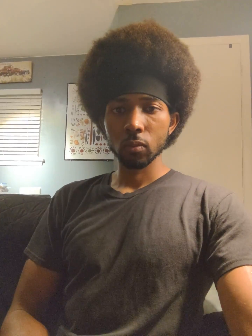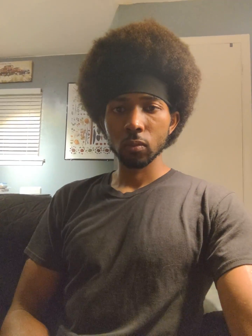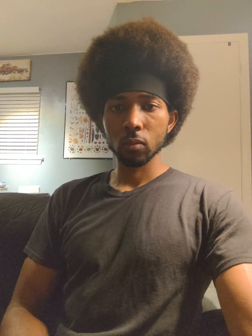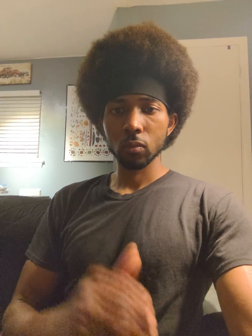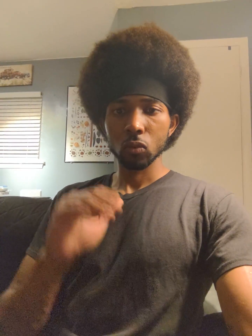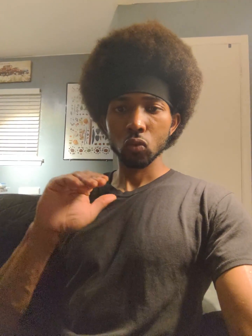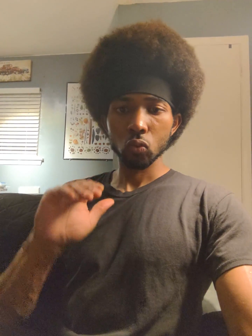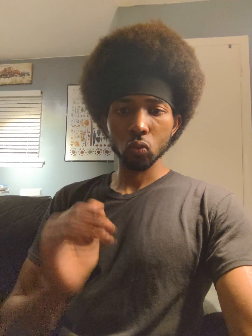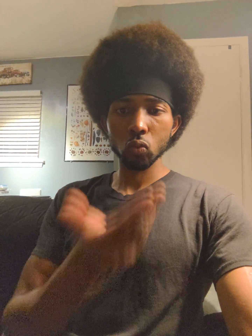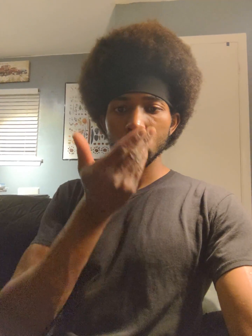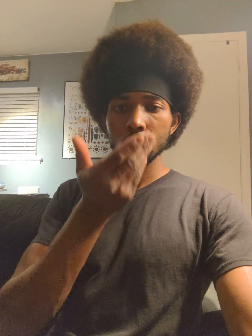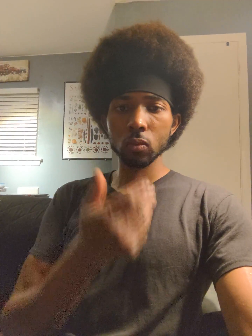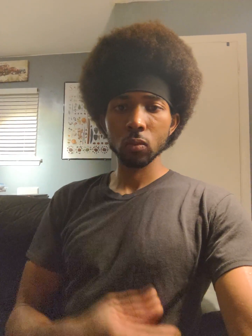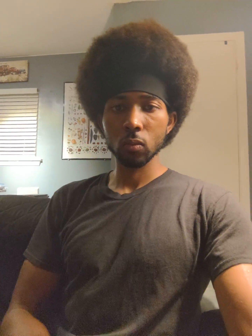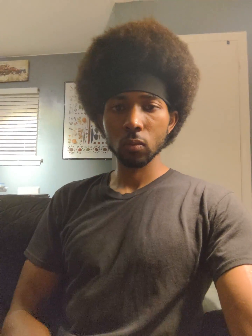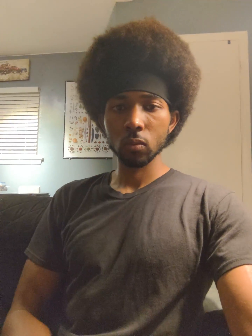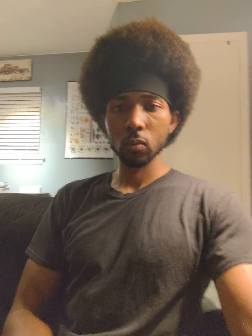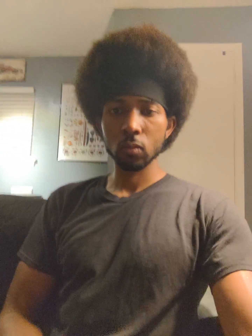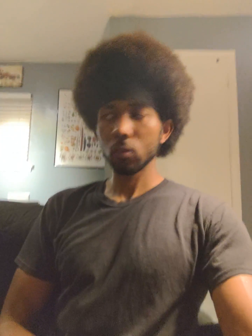new